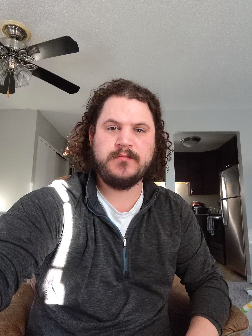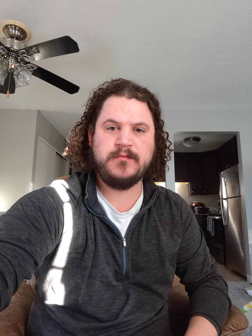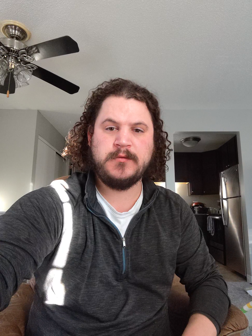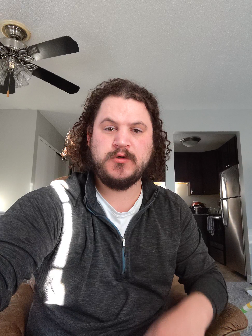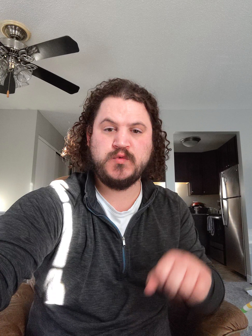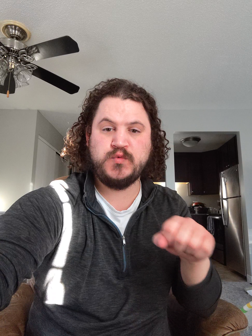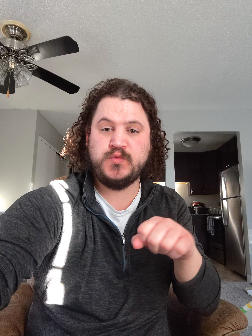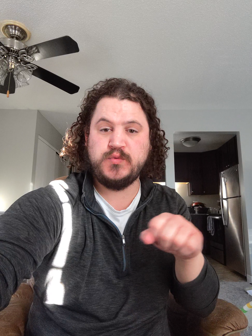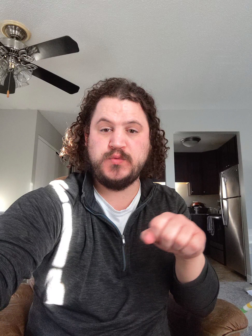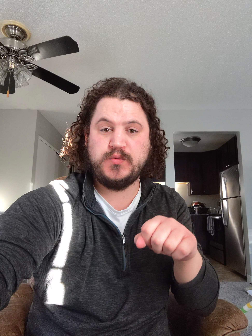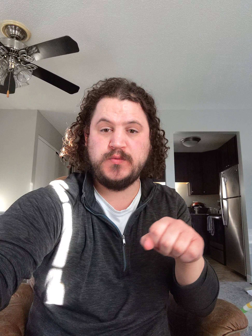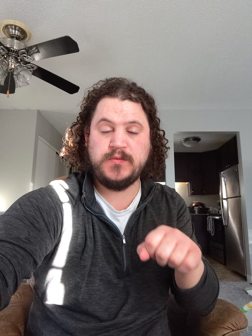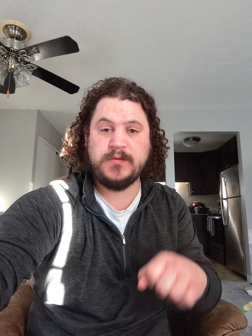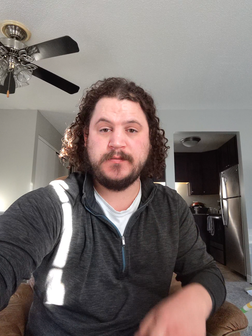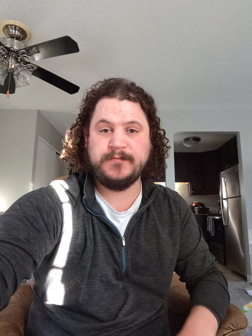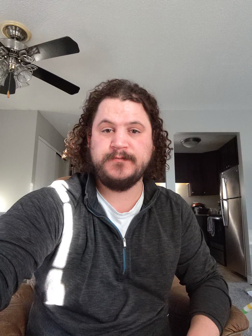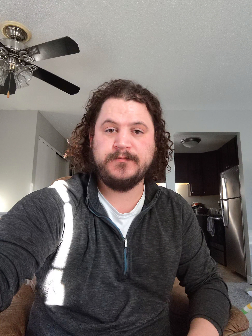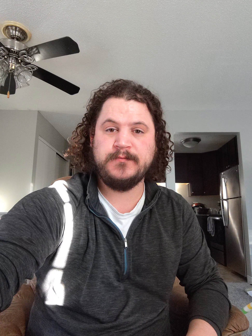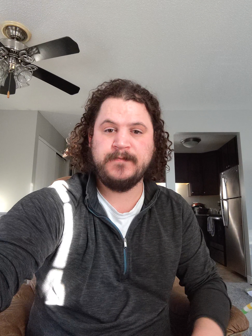shoe